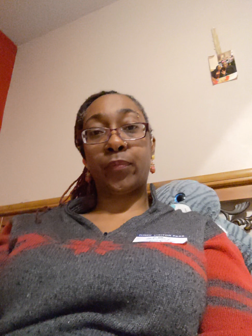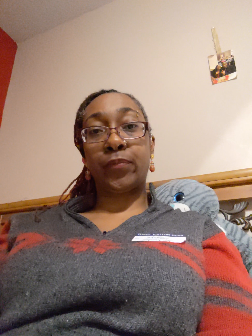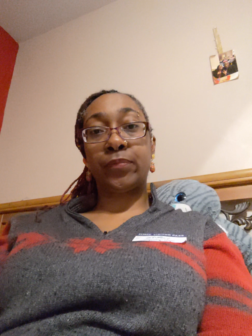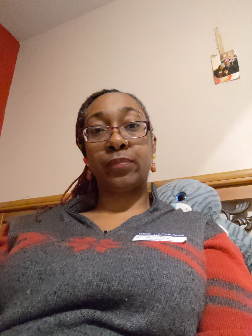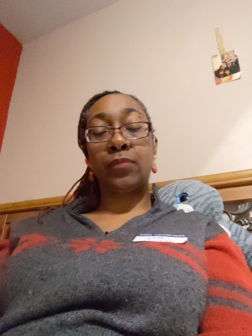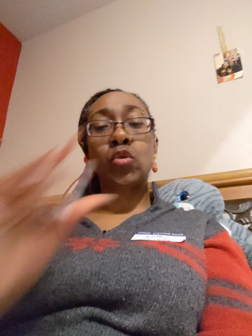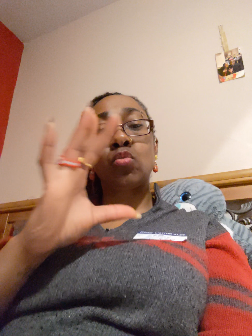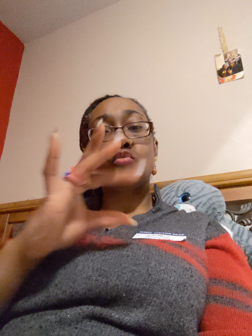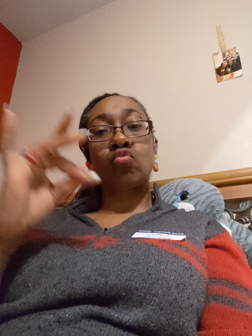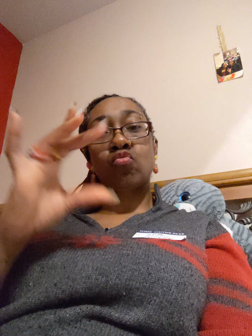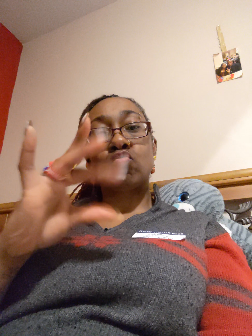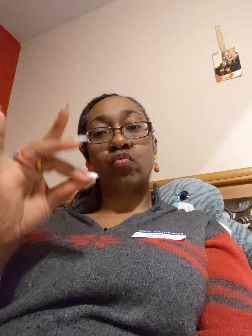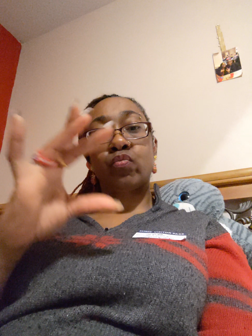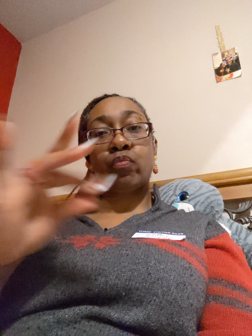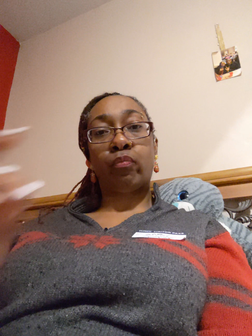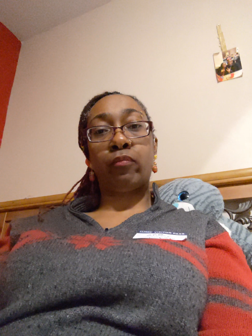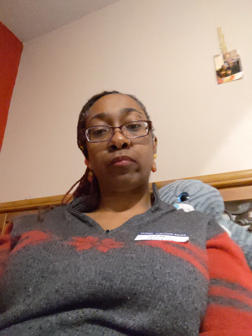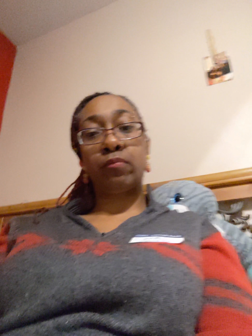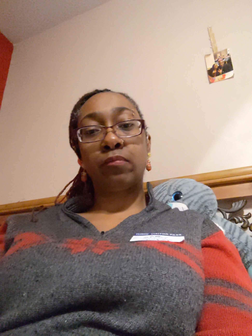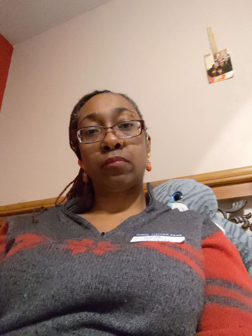story